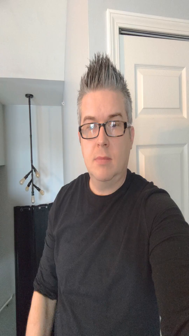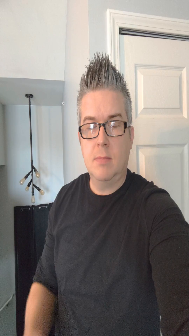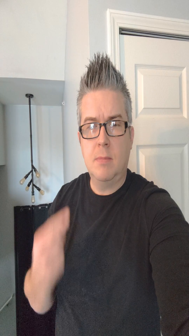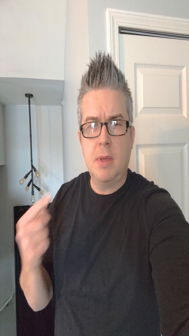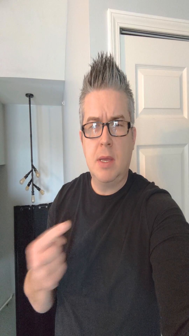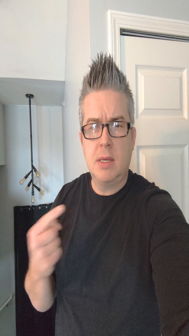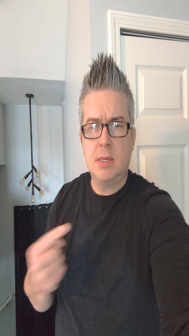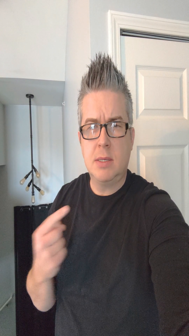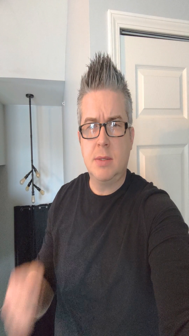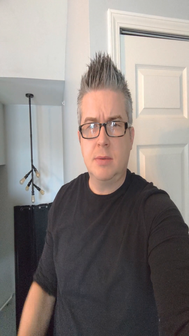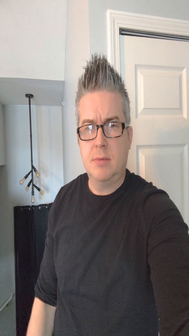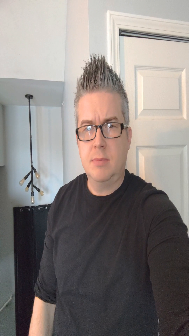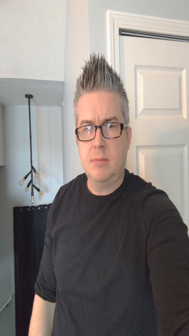owie